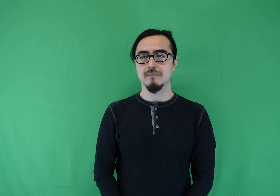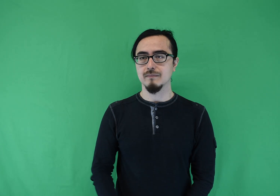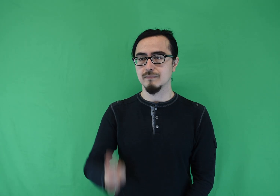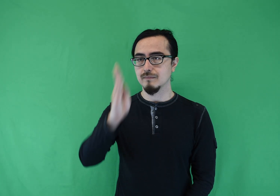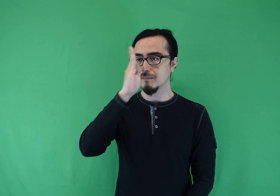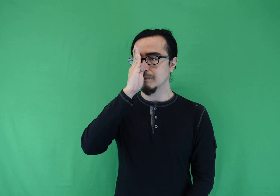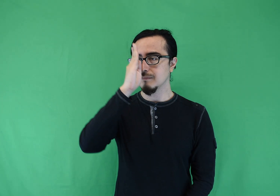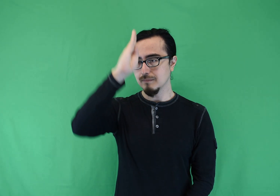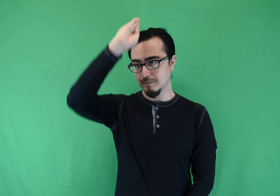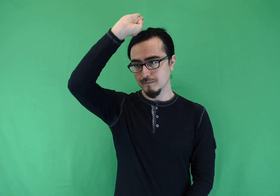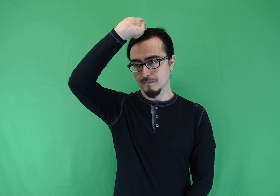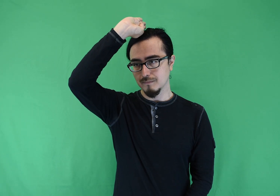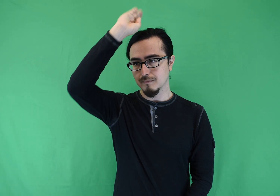bomberos